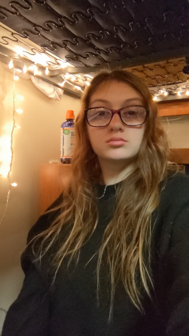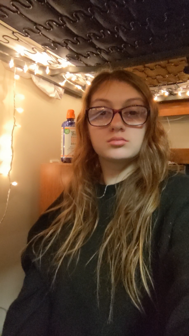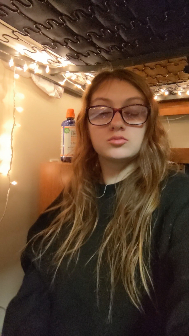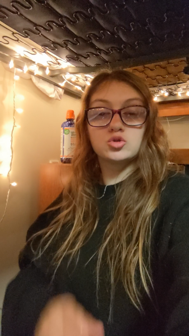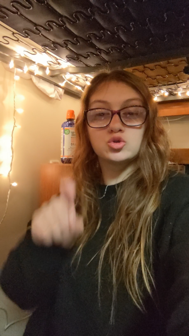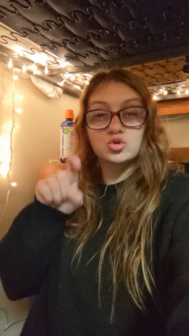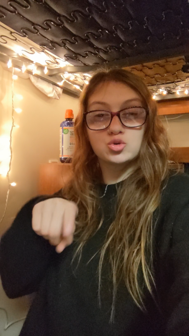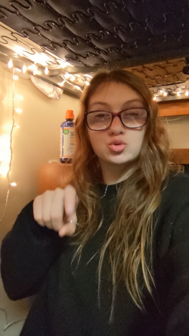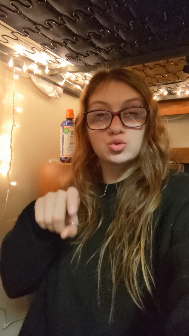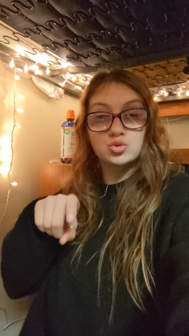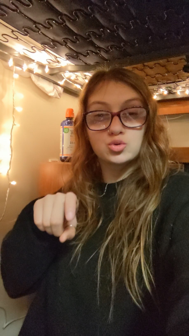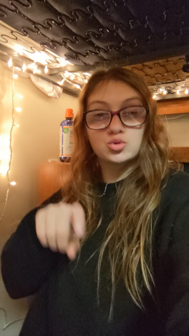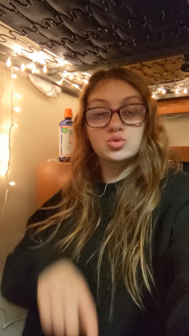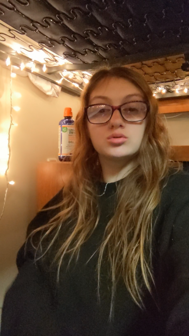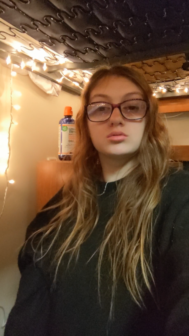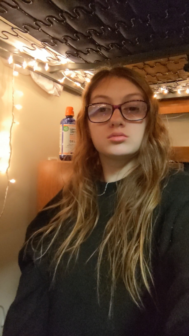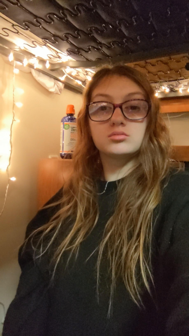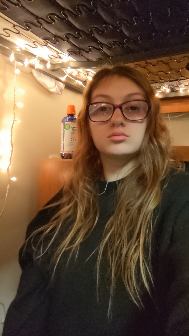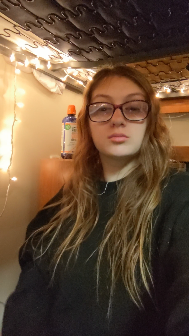should